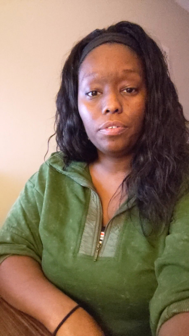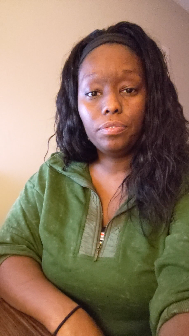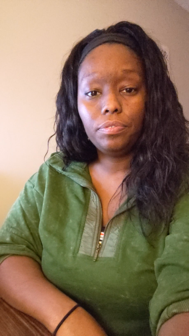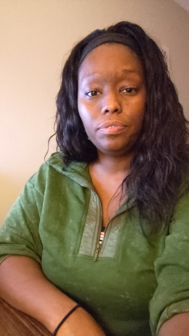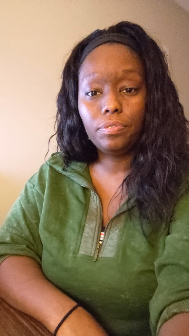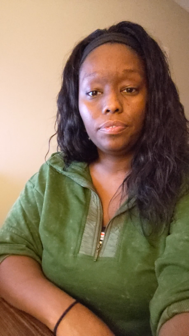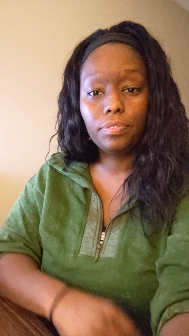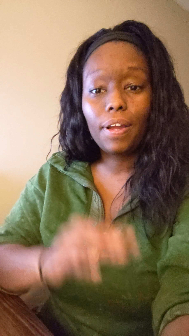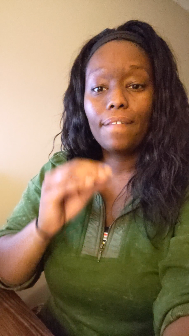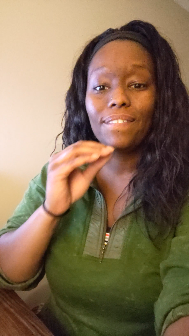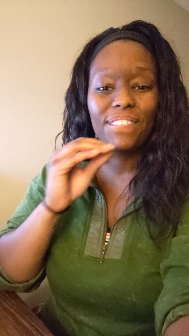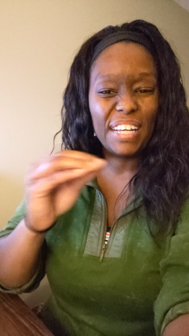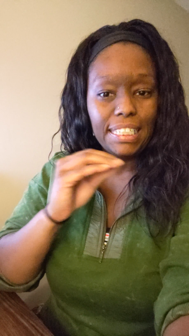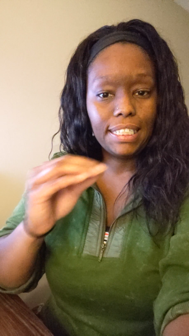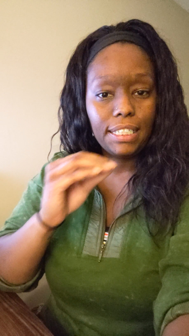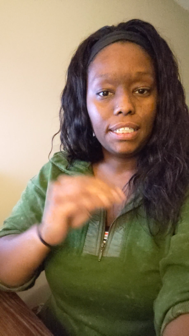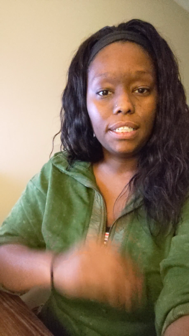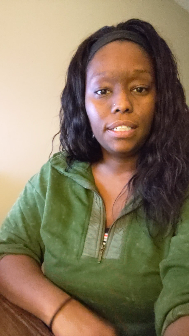fix